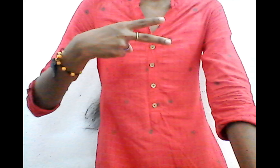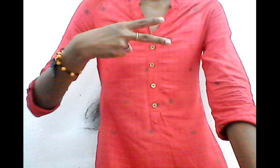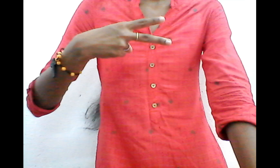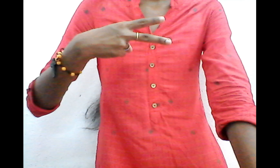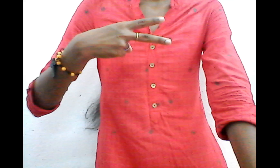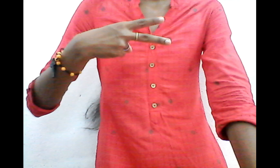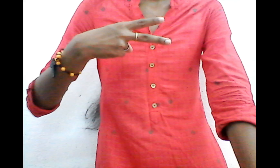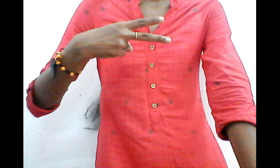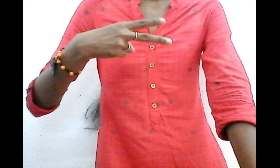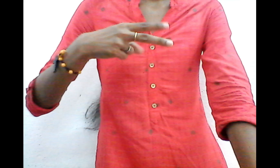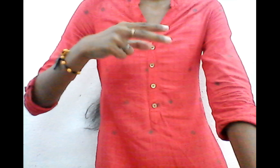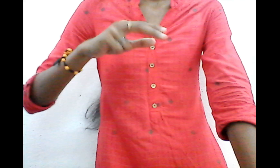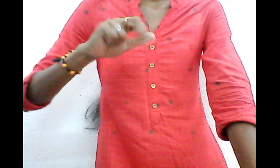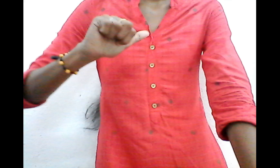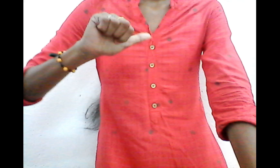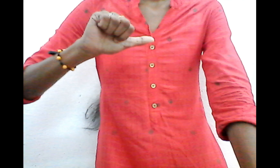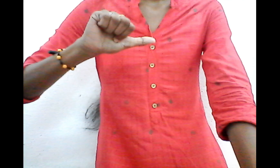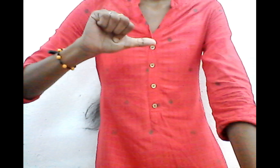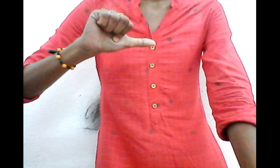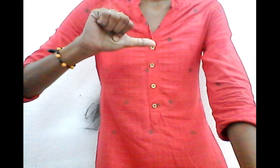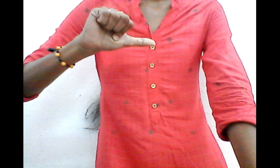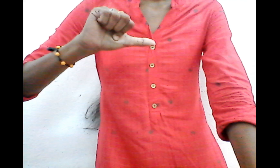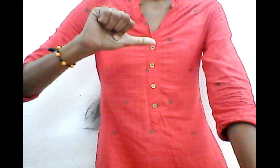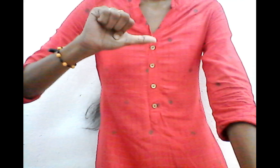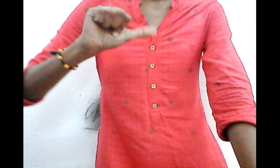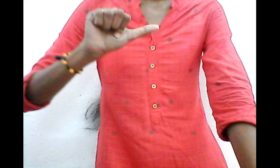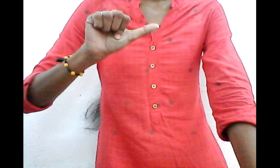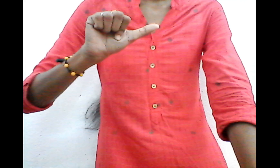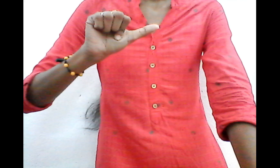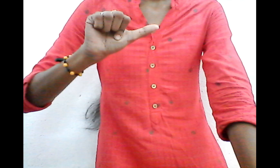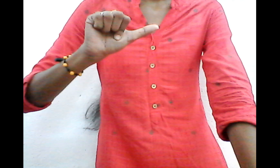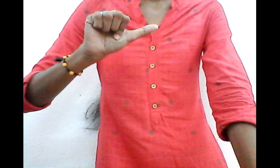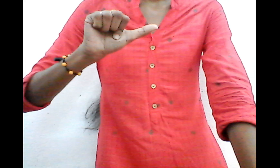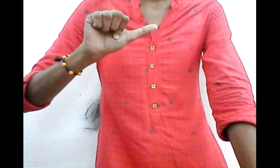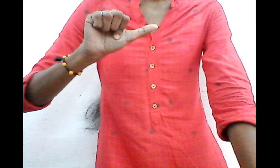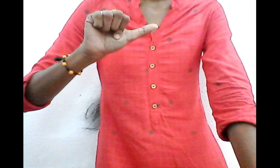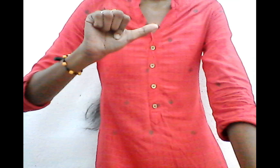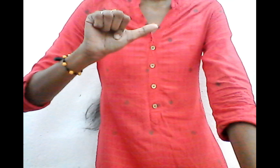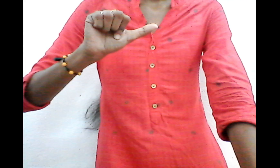ഐ